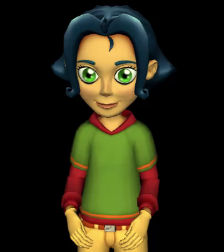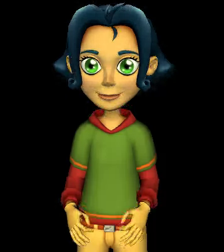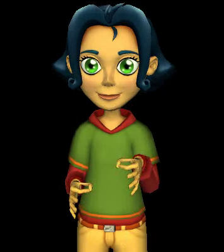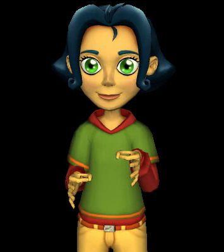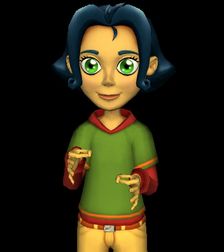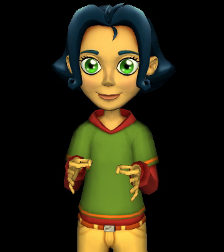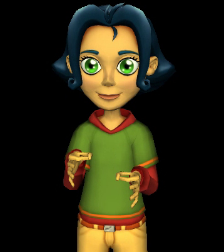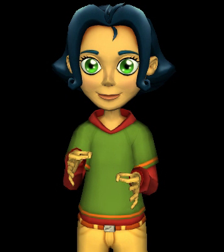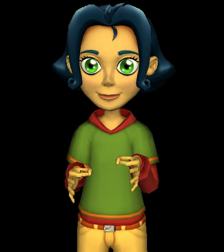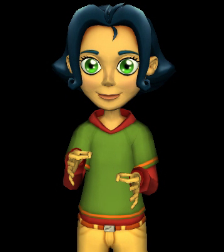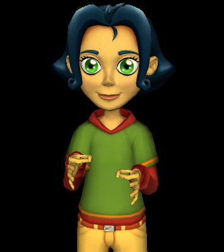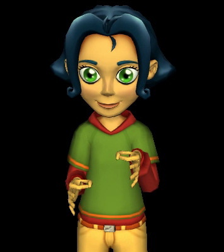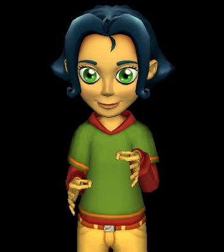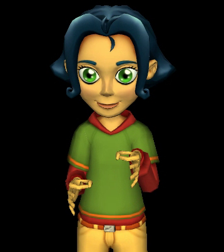قاض